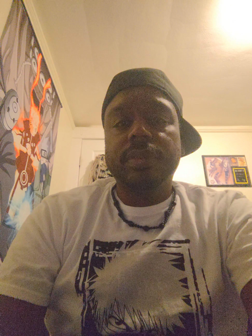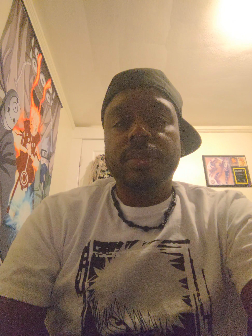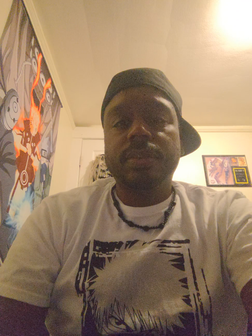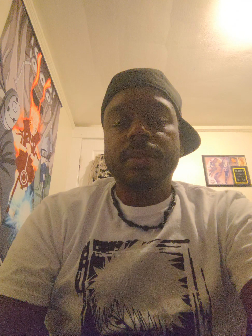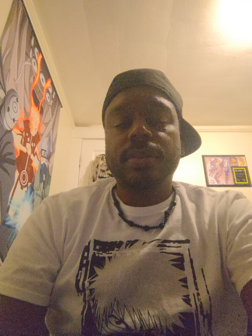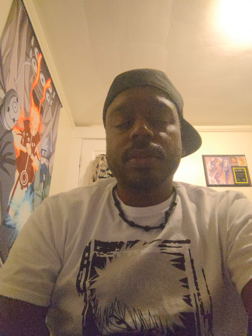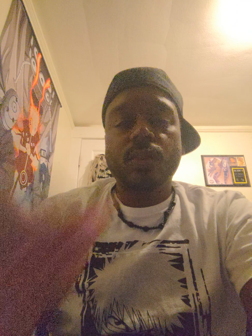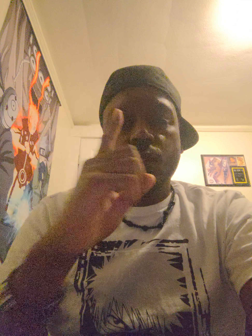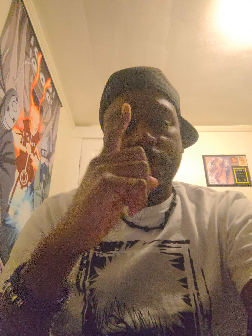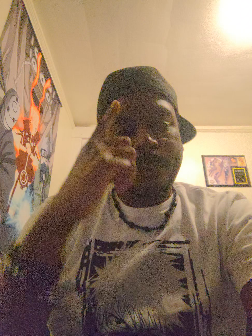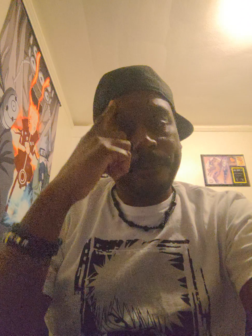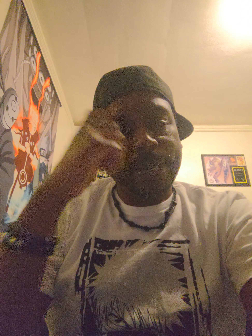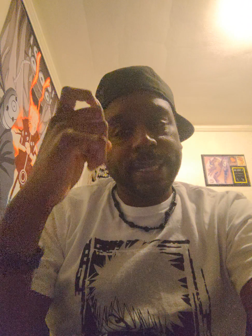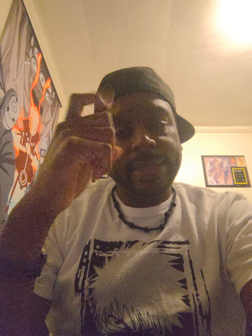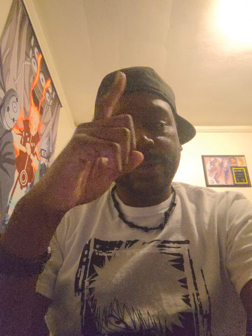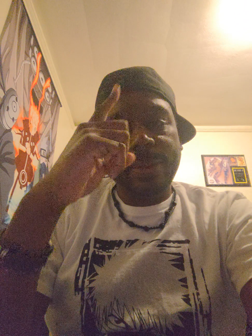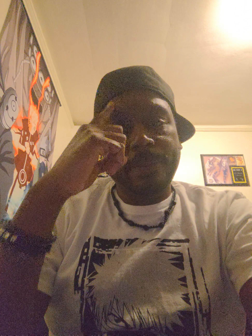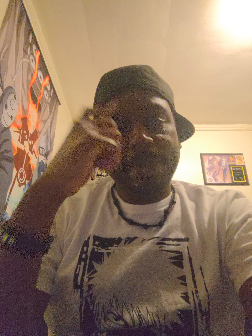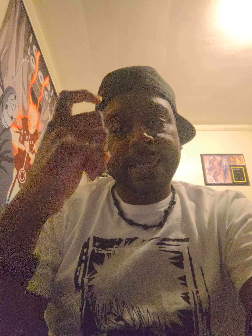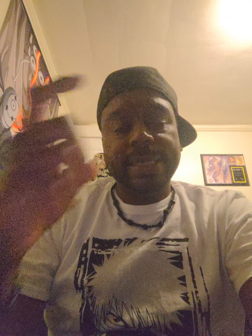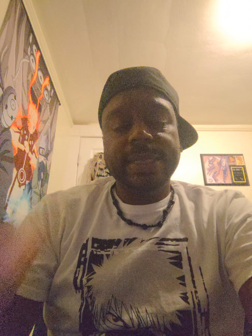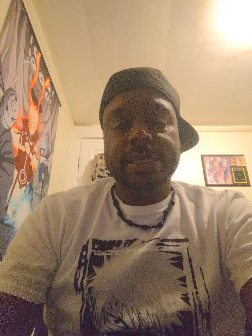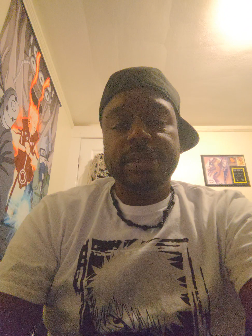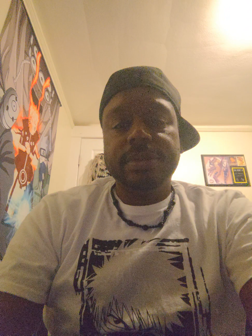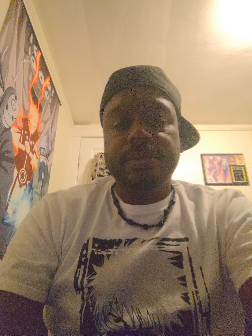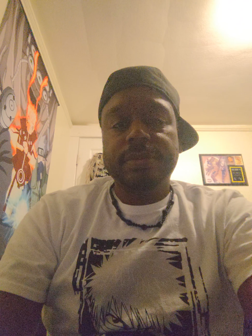penny